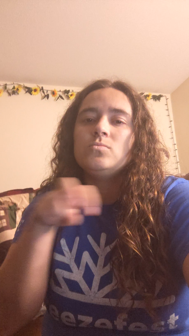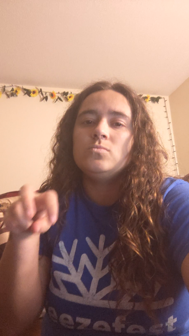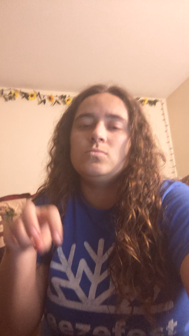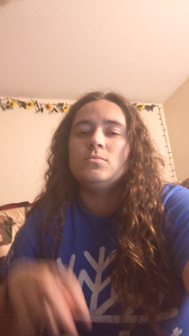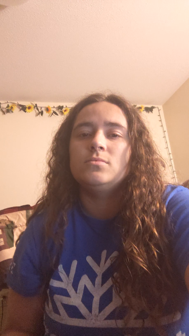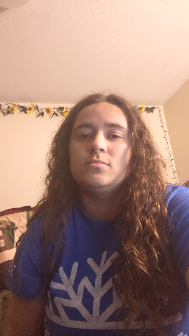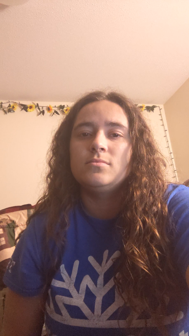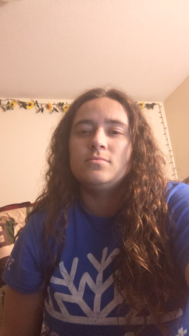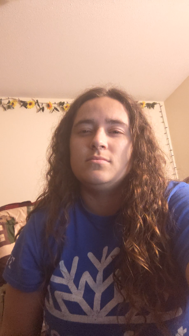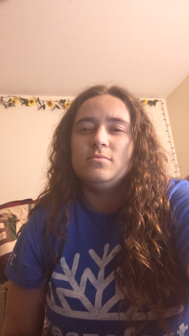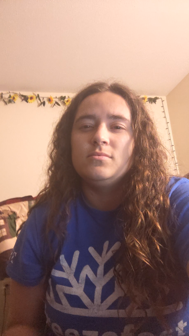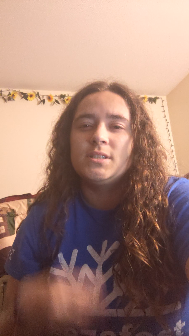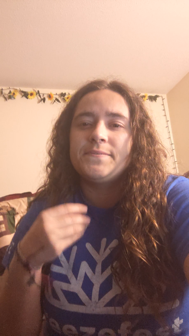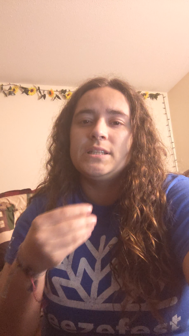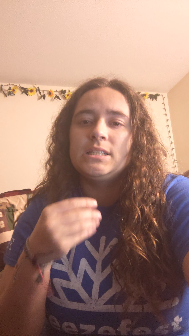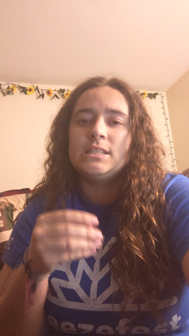feed